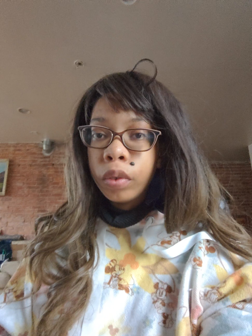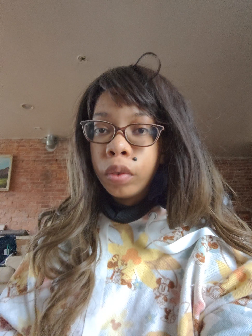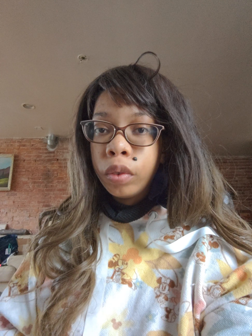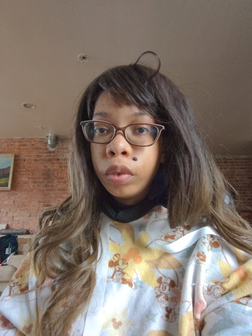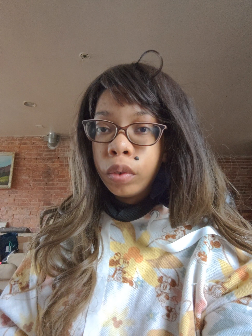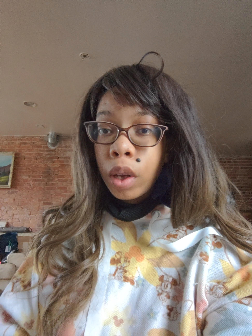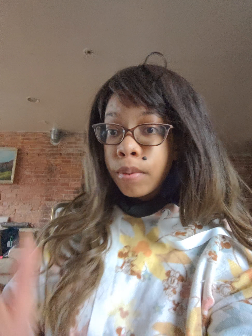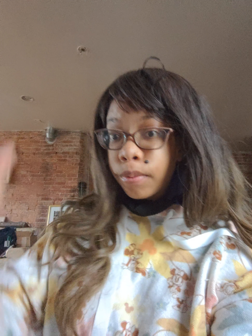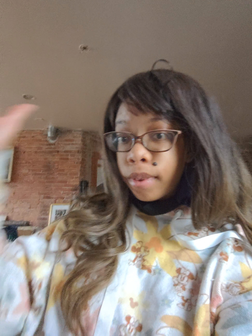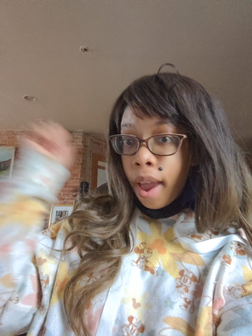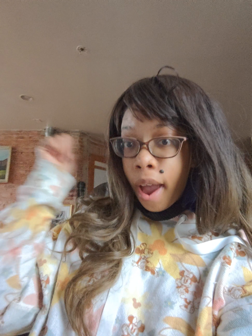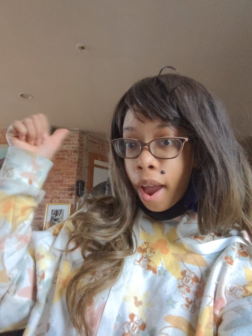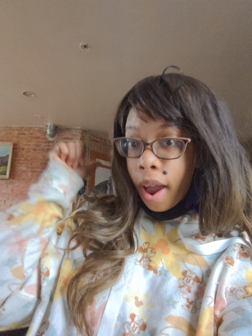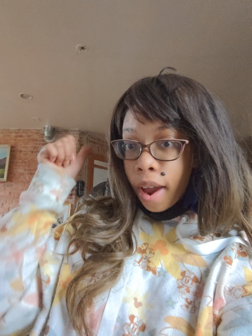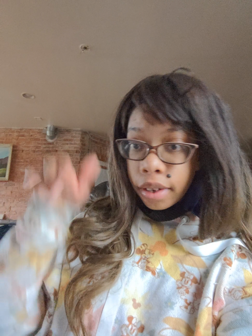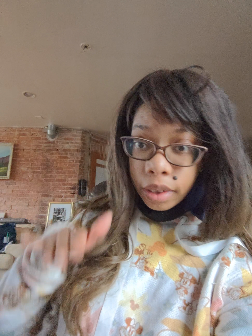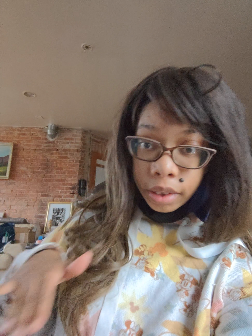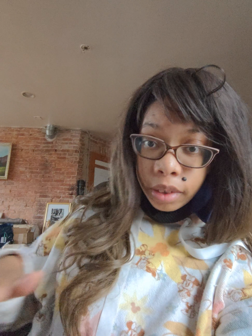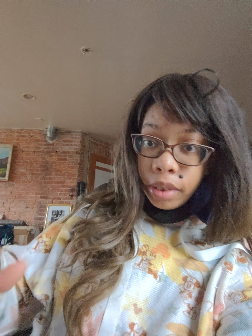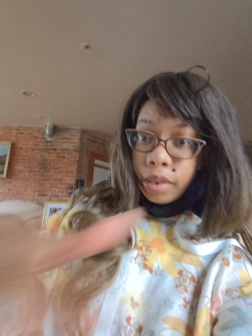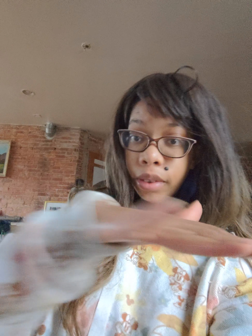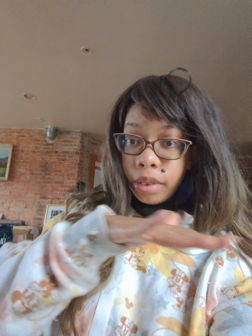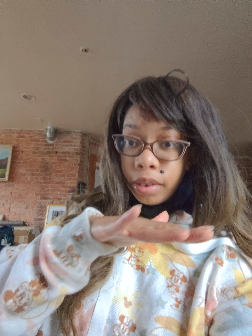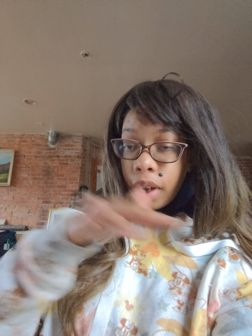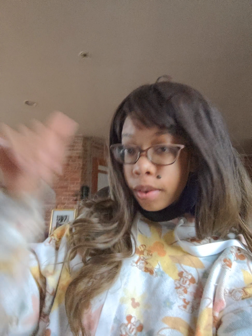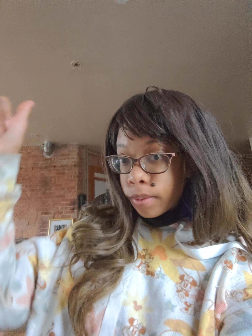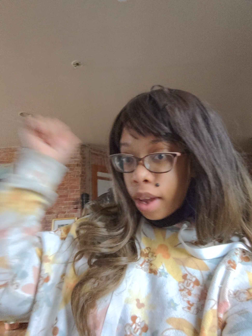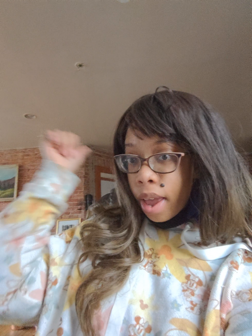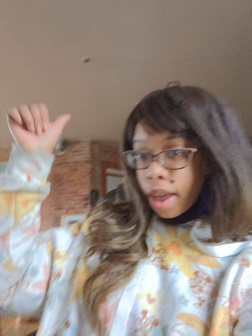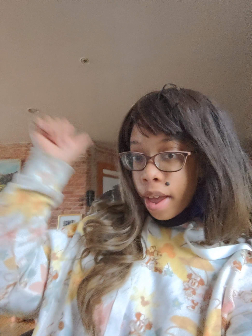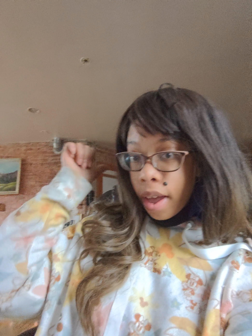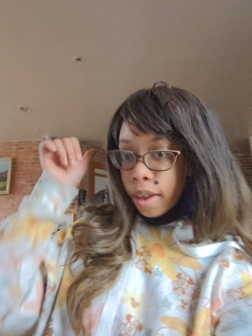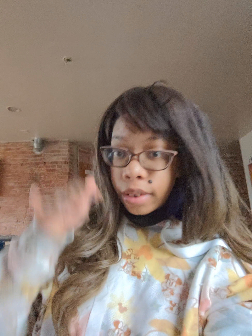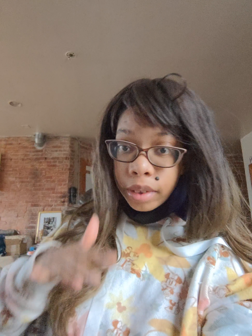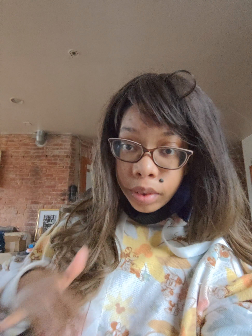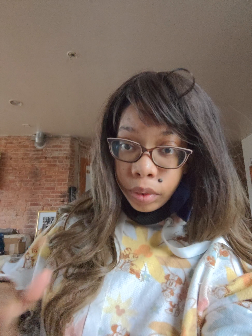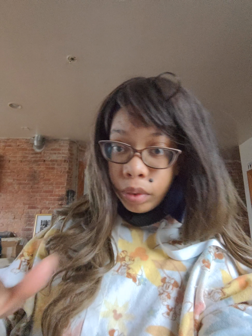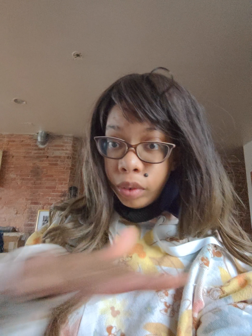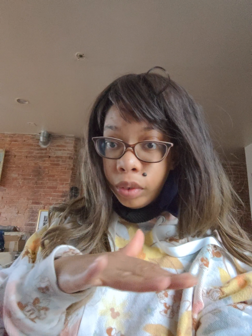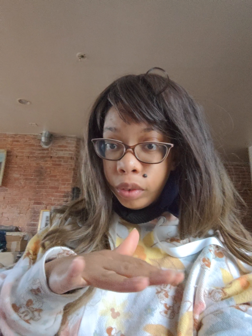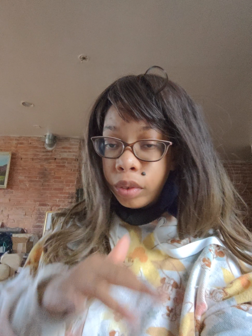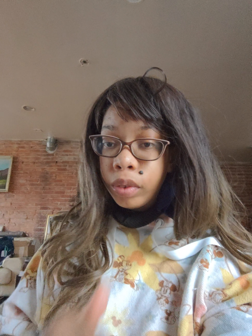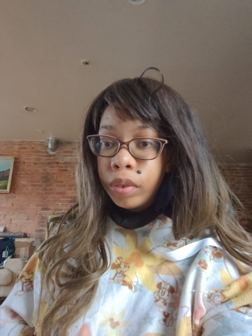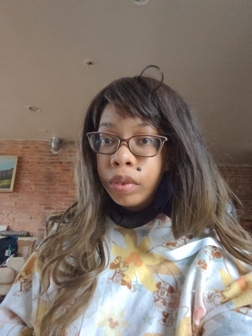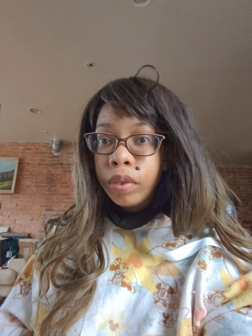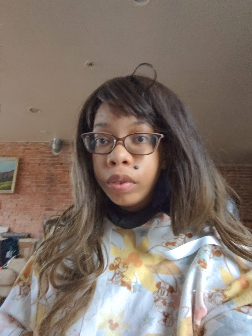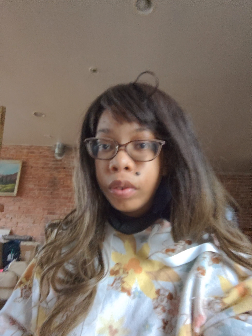backyard